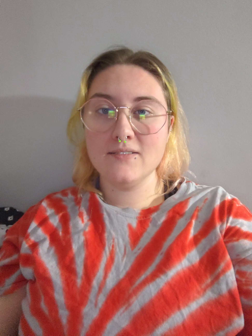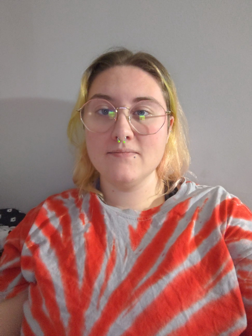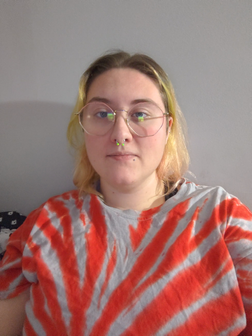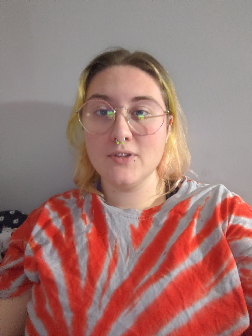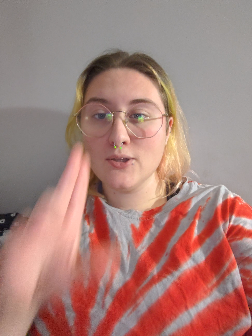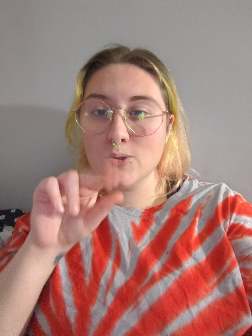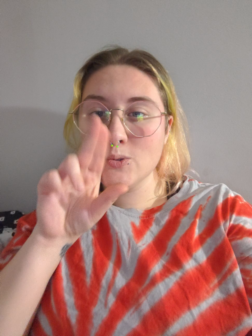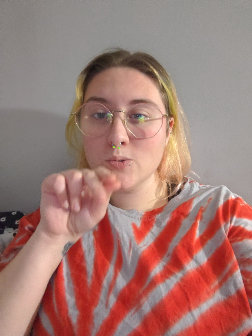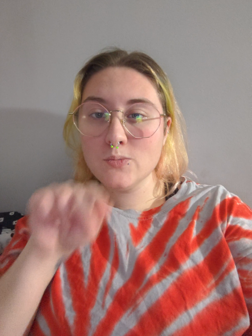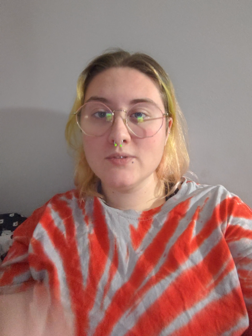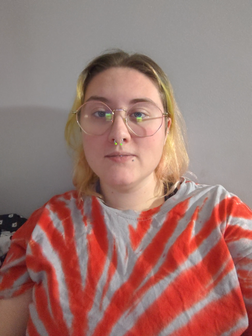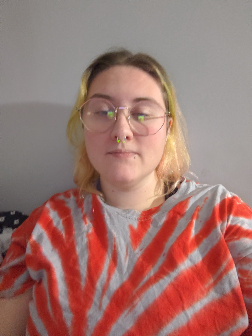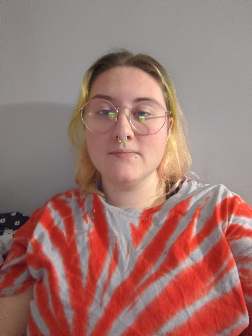goose